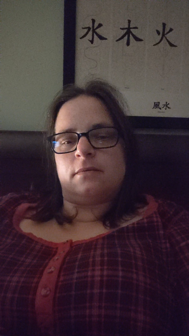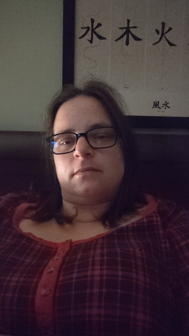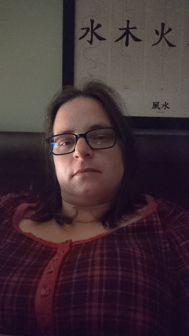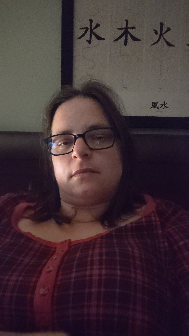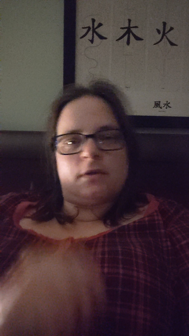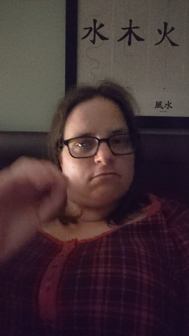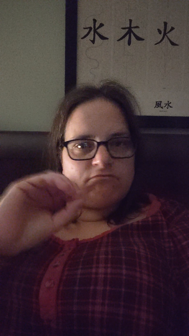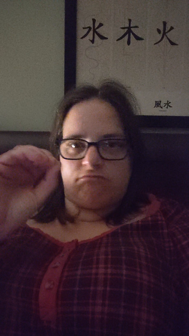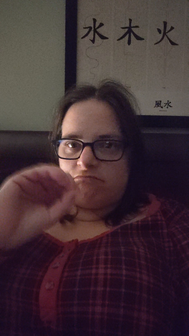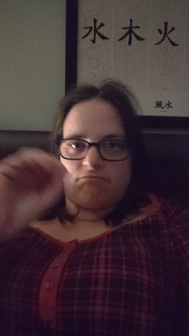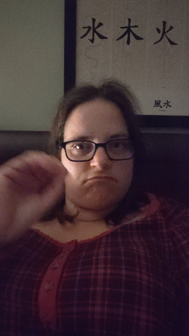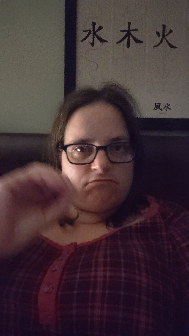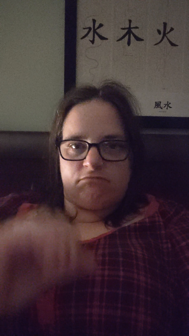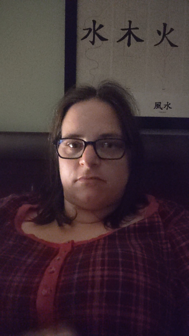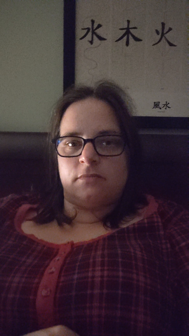none